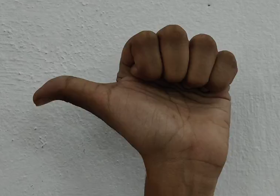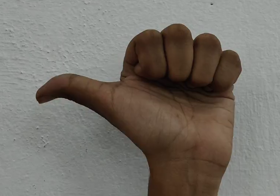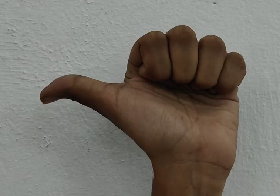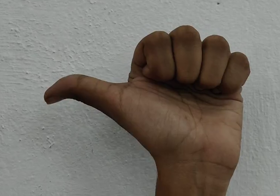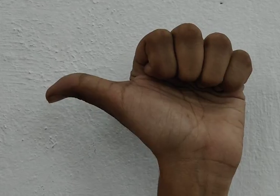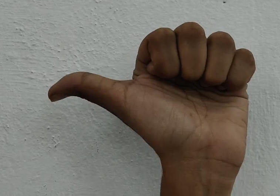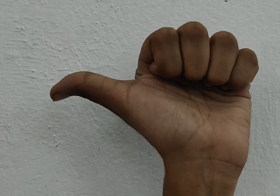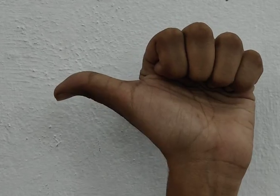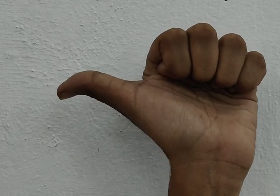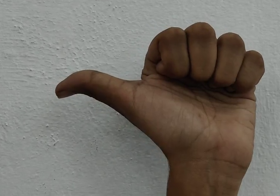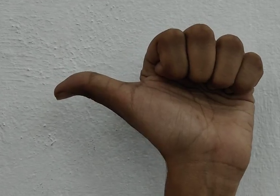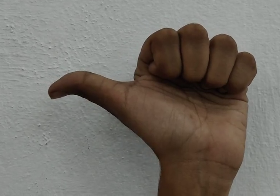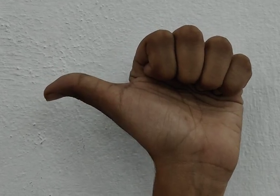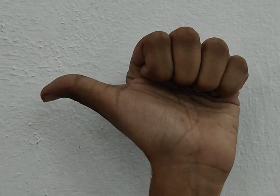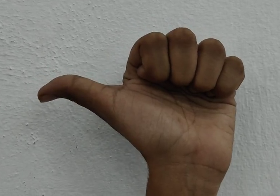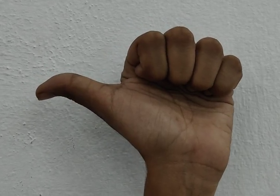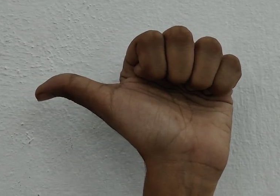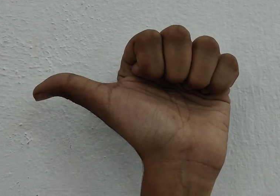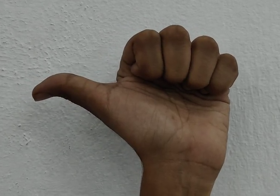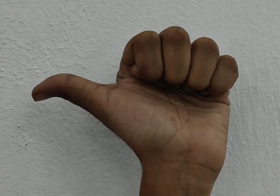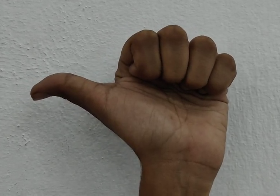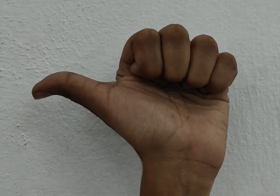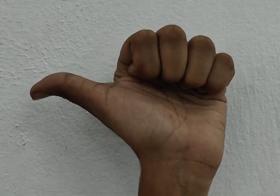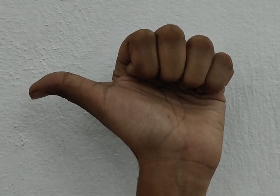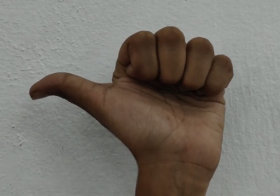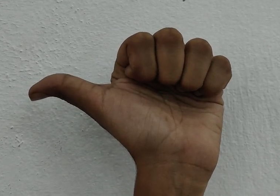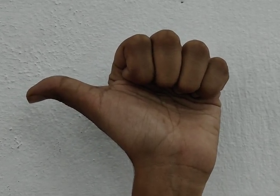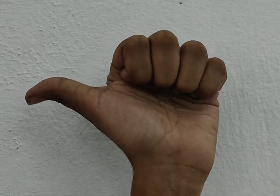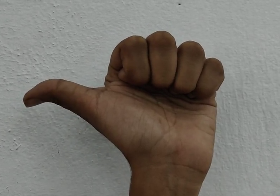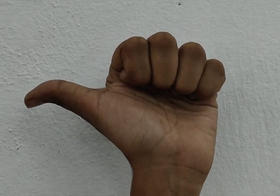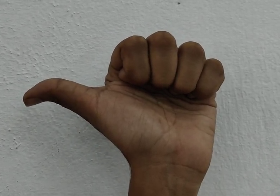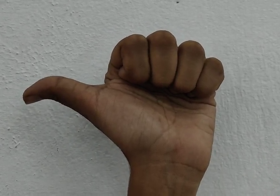എ